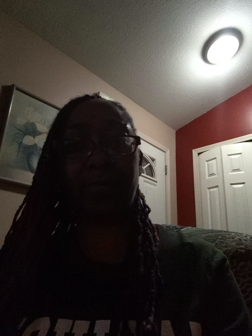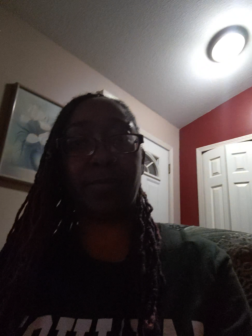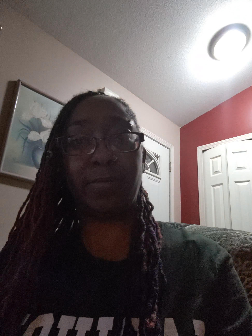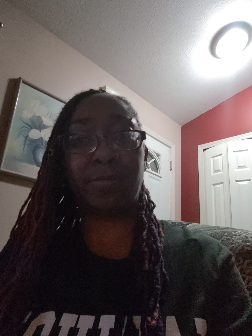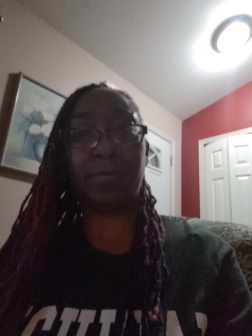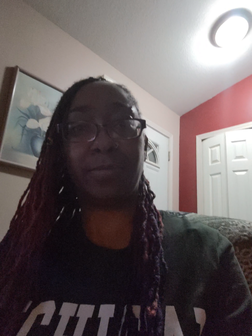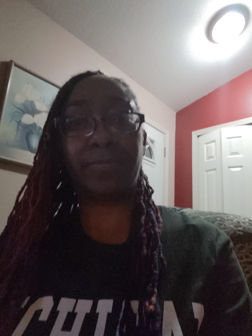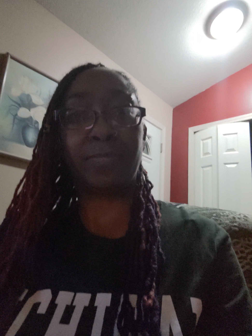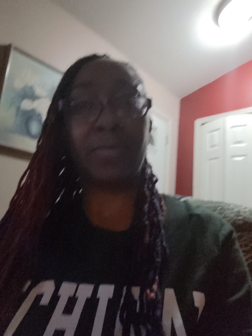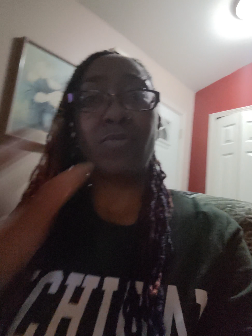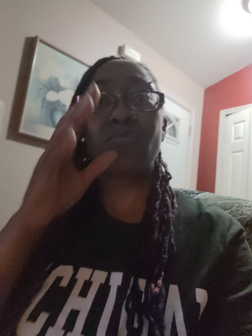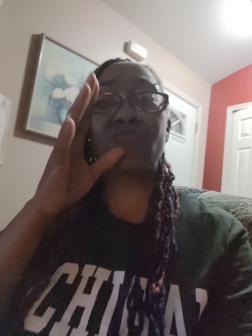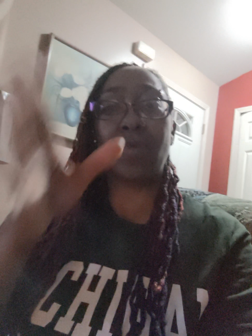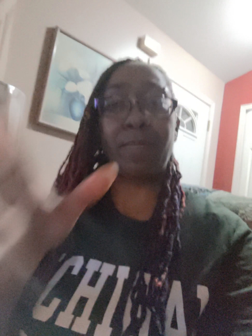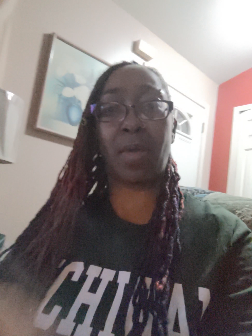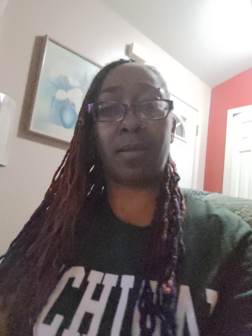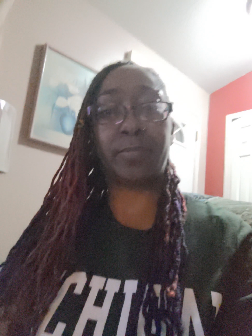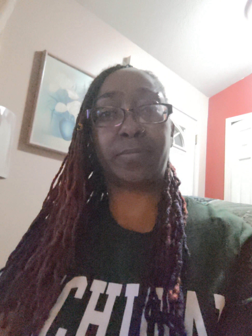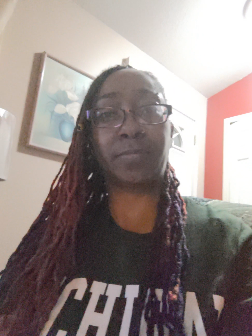grandma